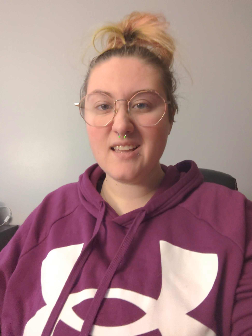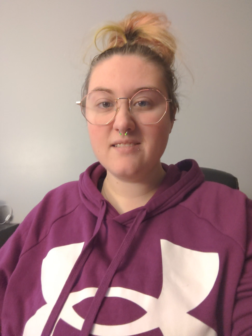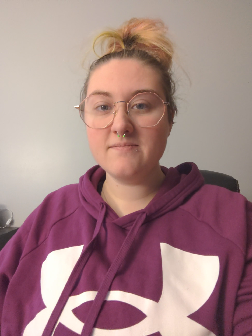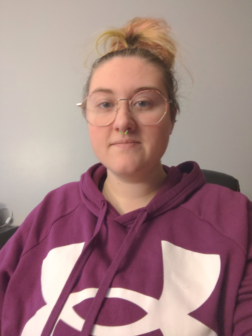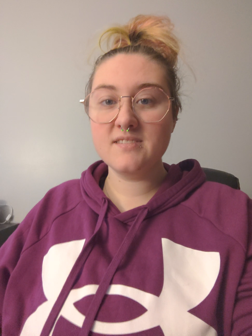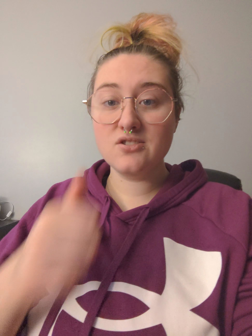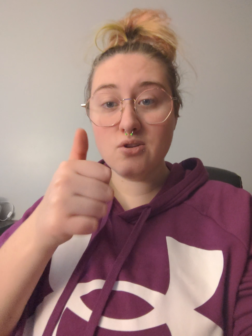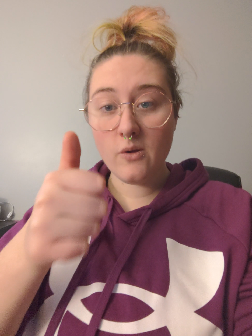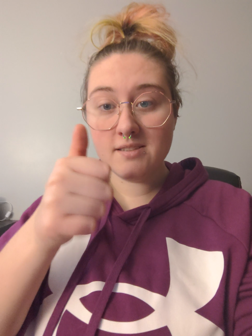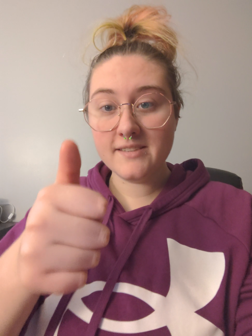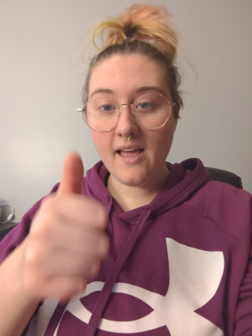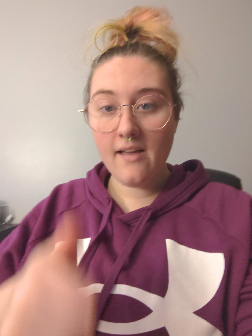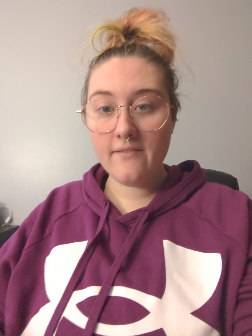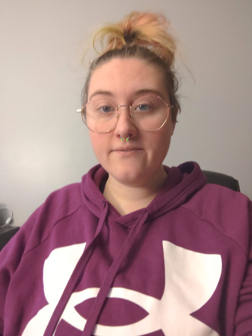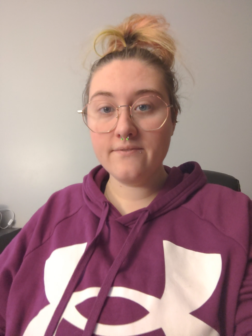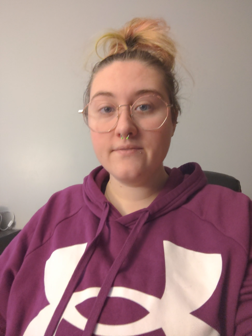yourself